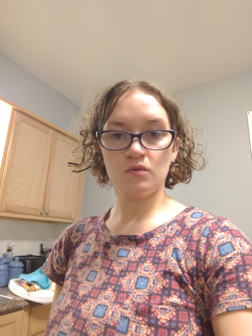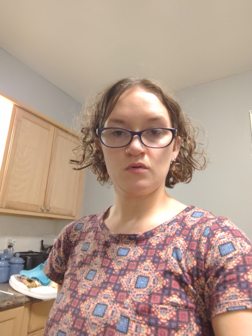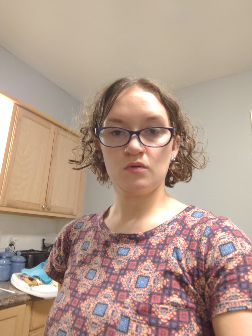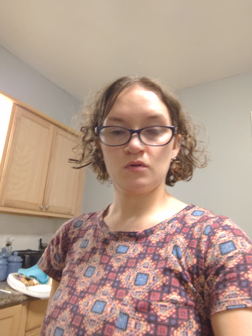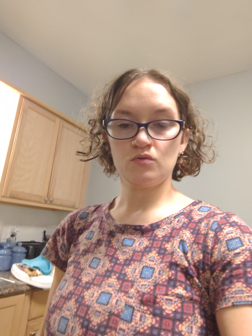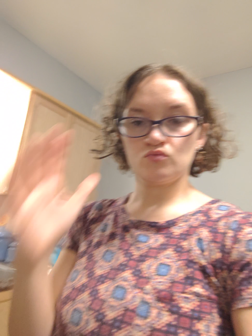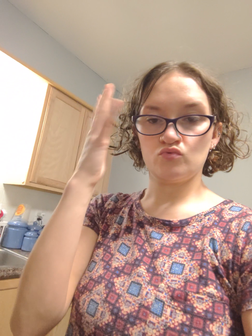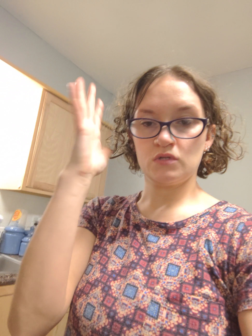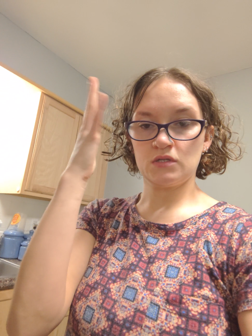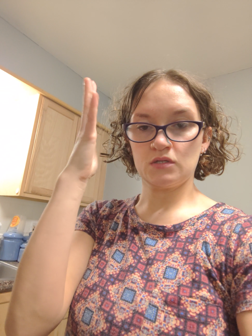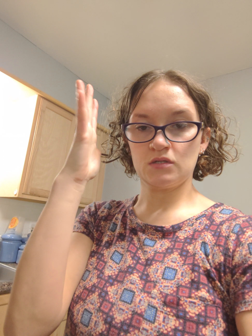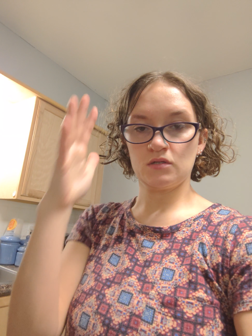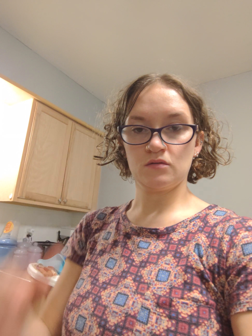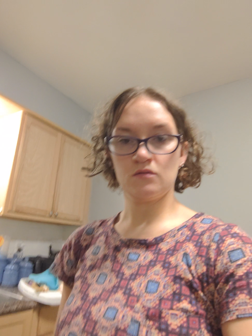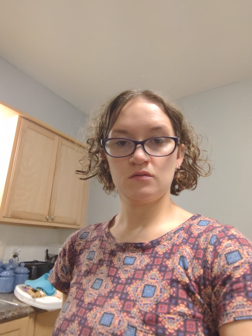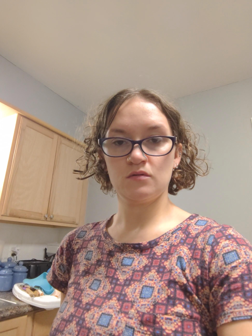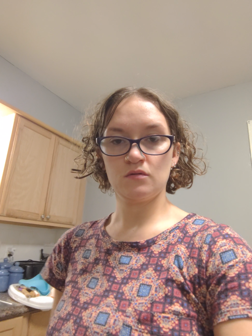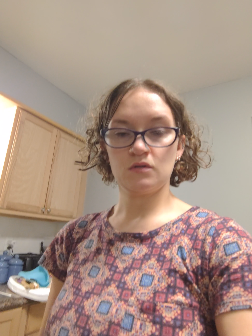tree